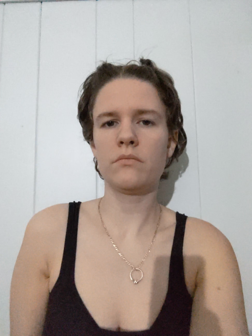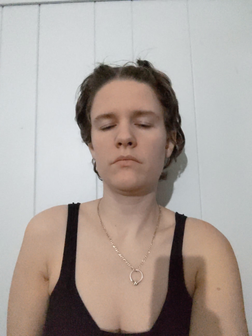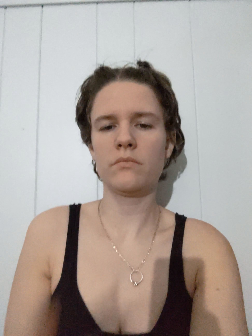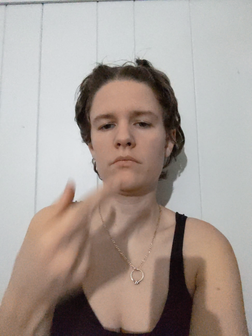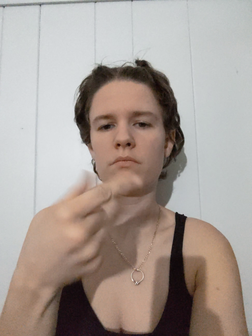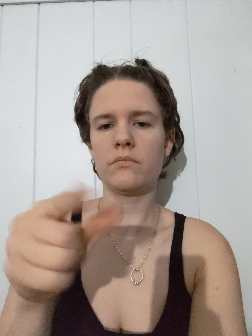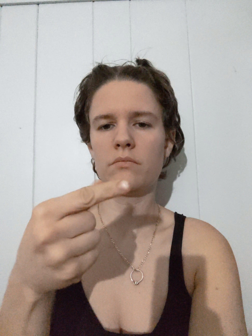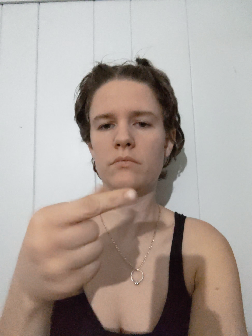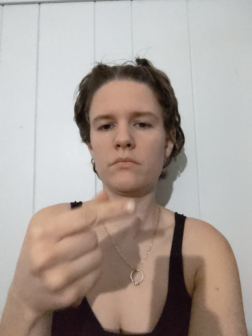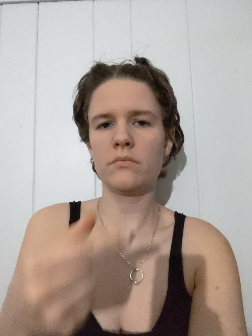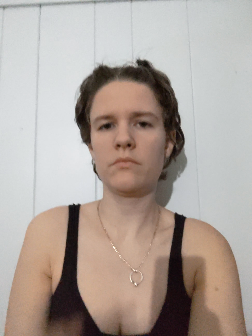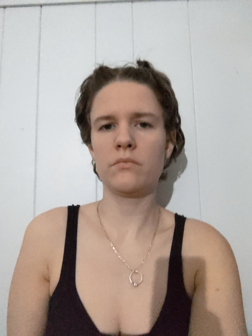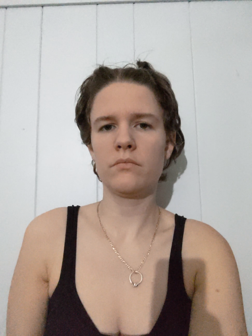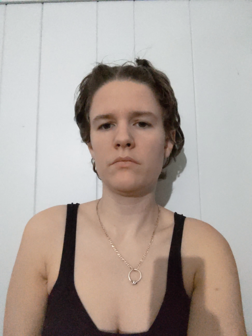green